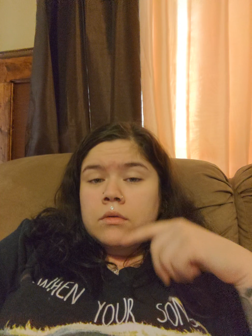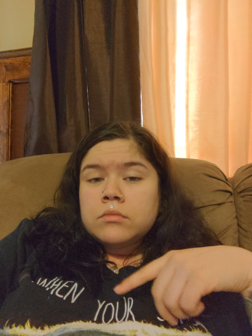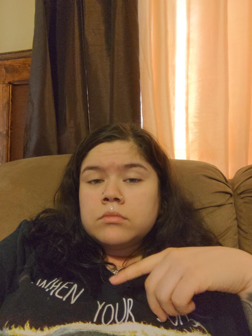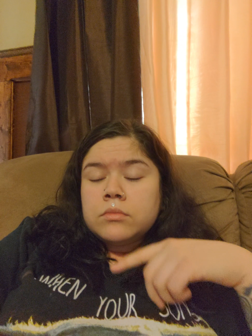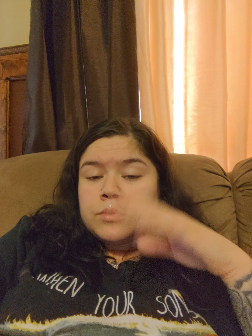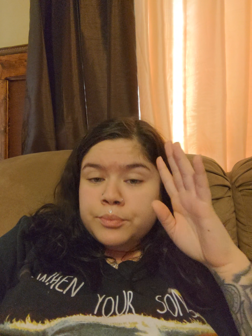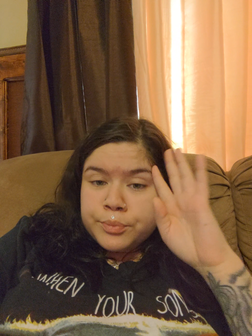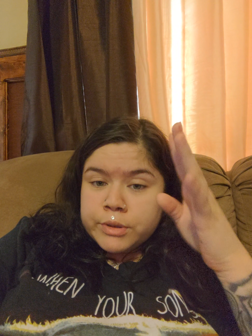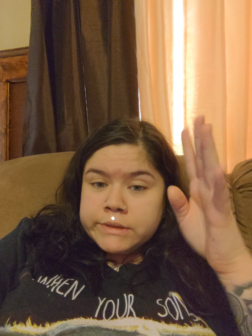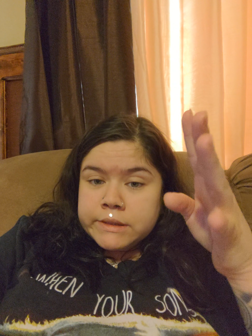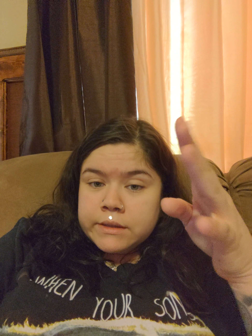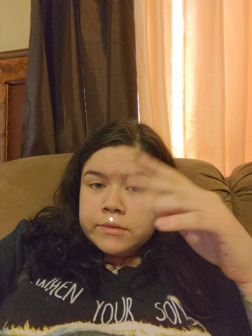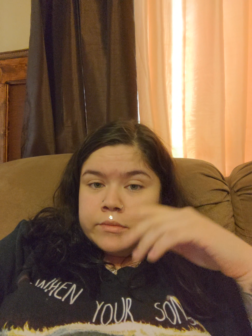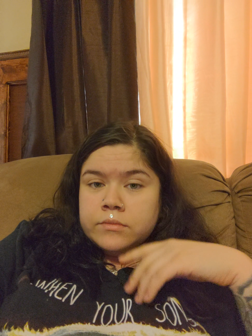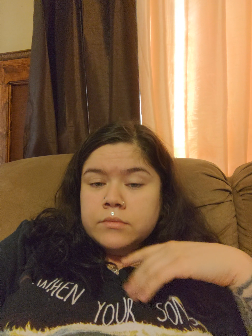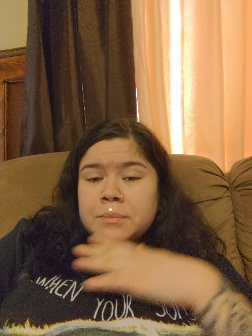pretend